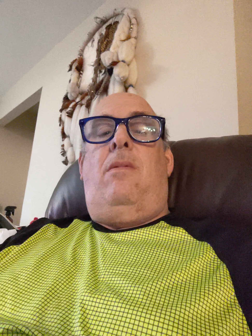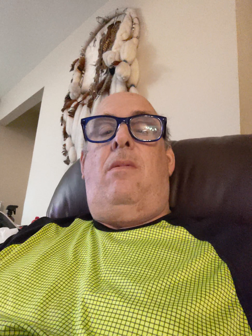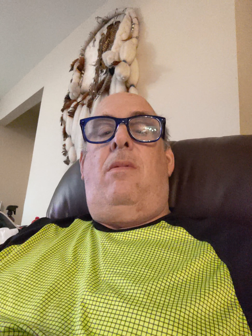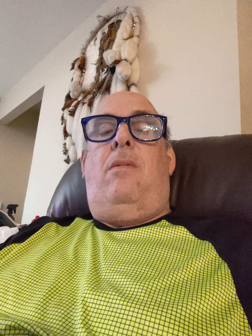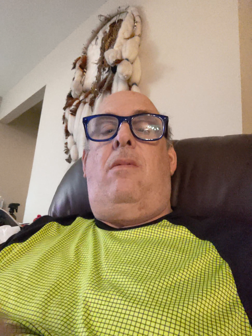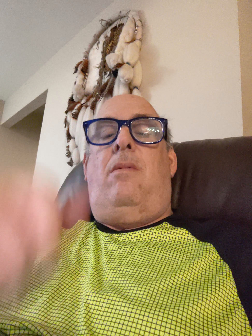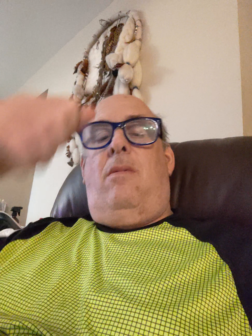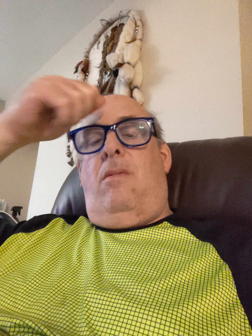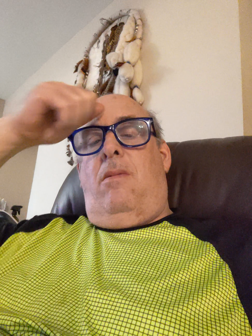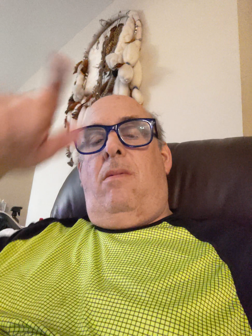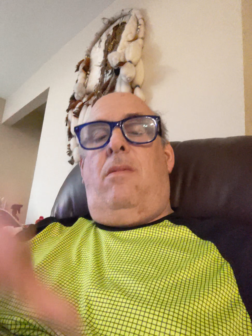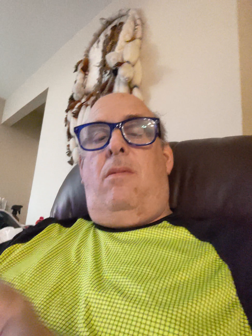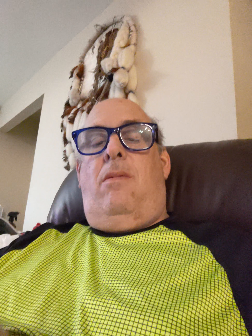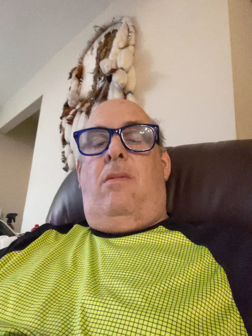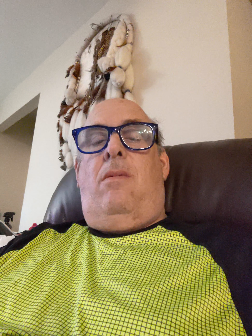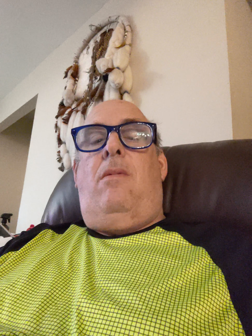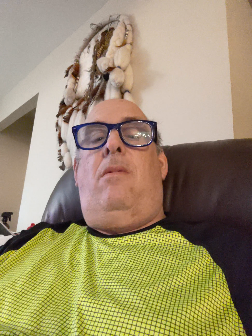brother